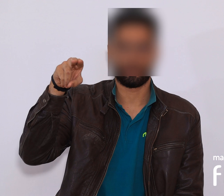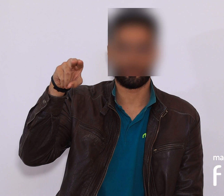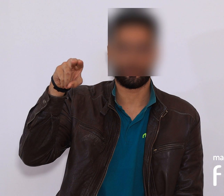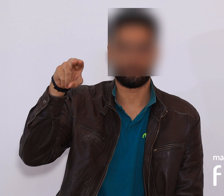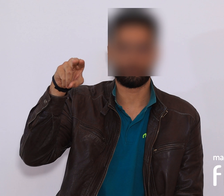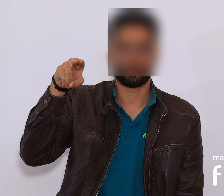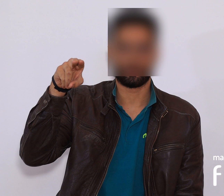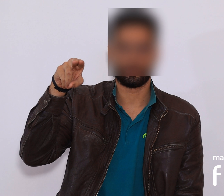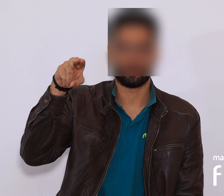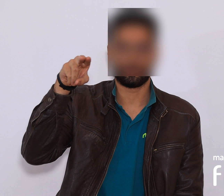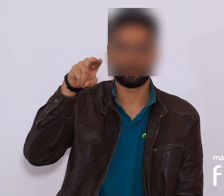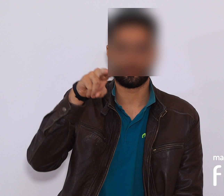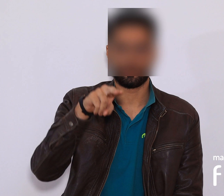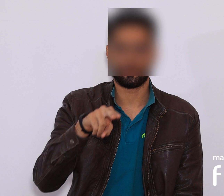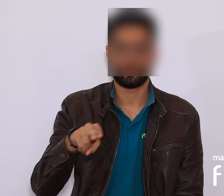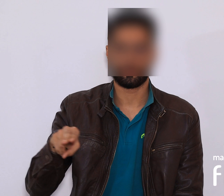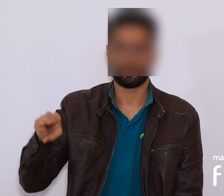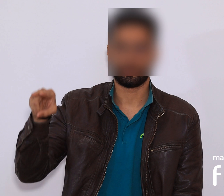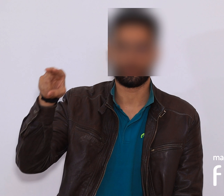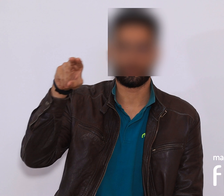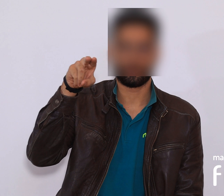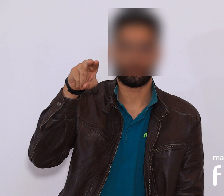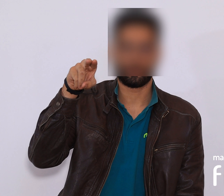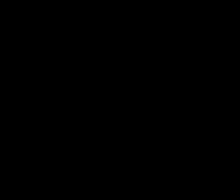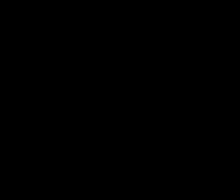ہ